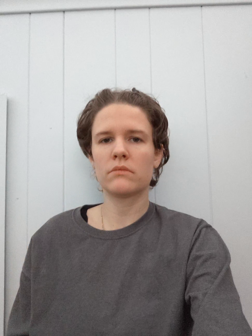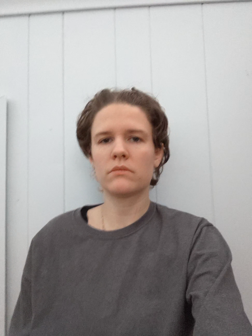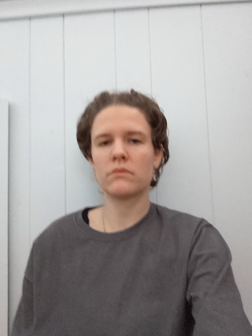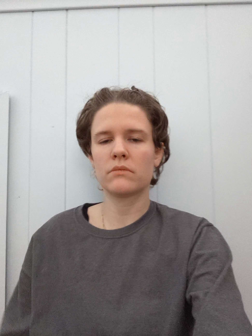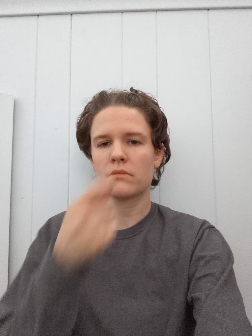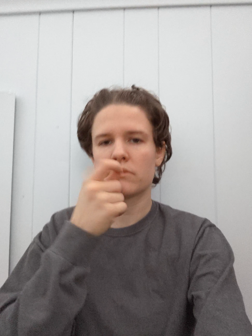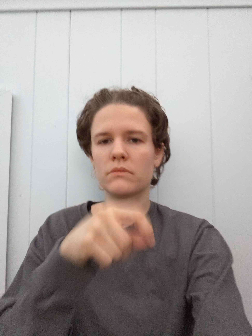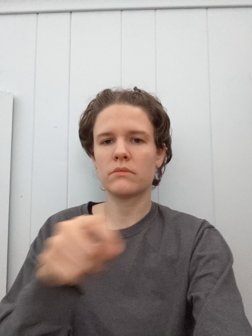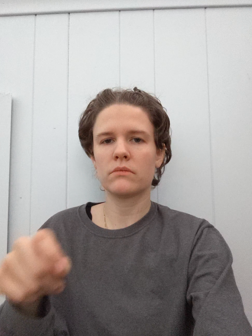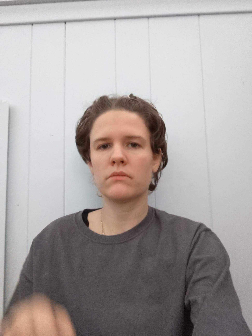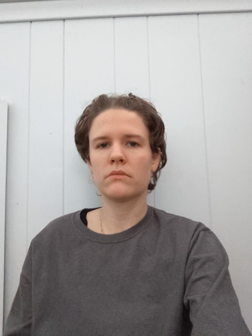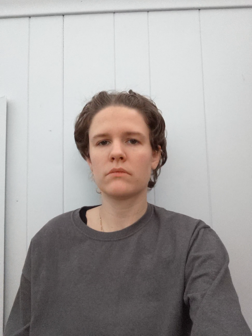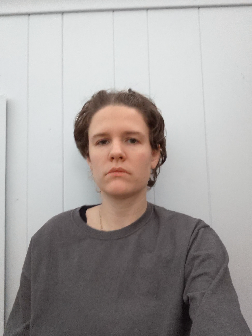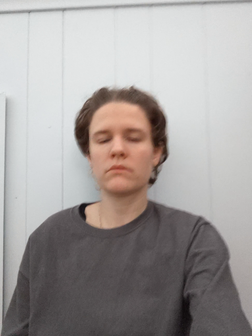pencil